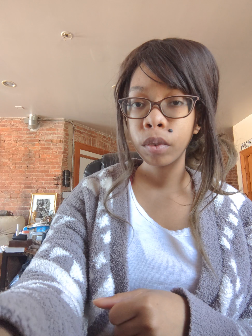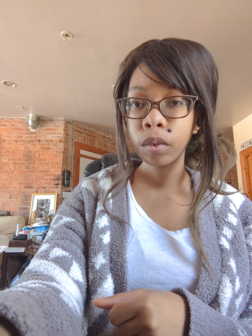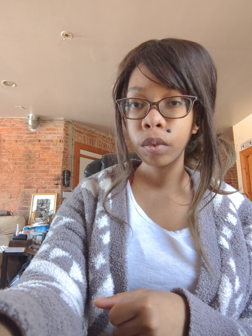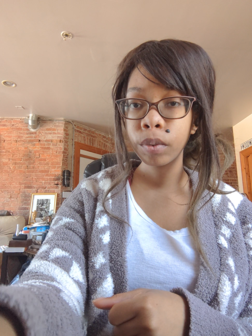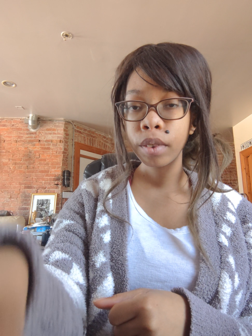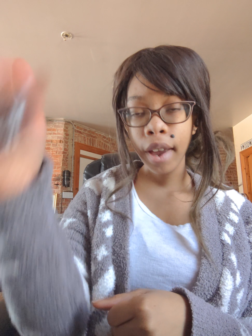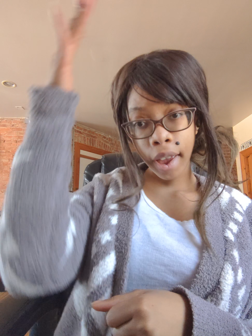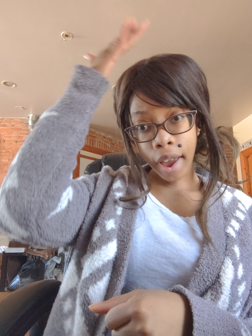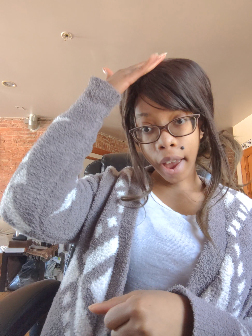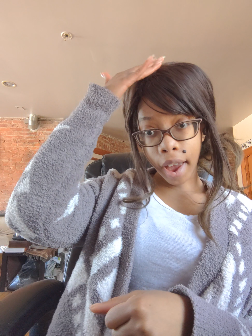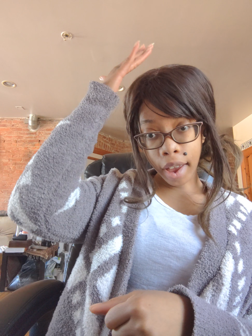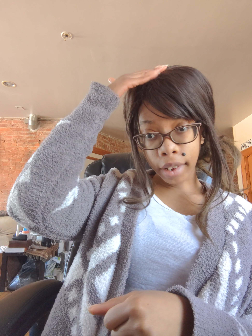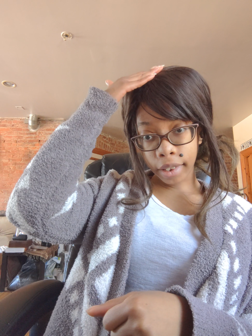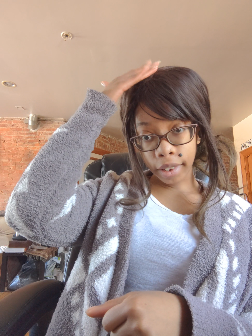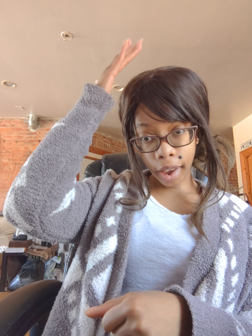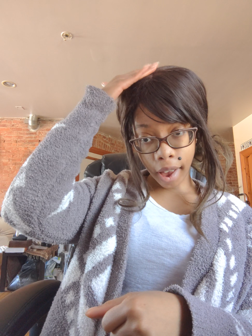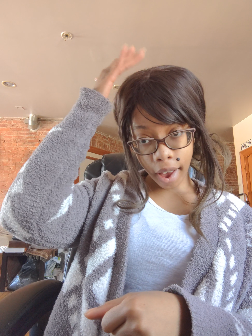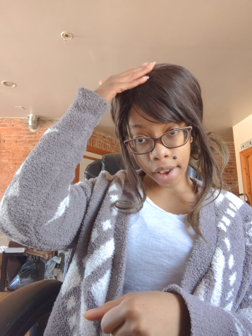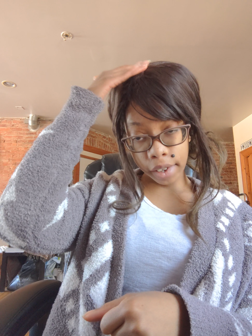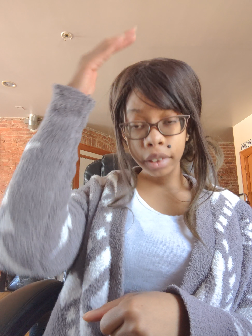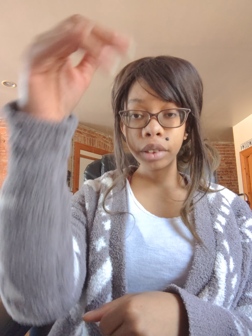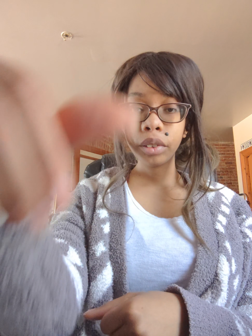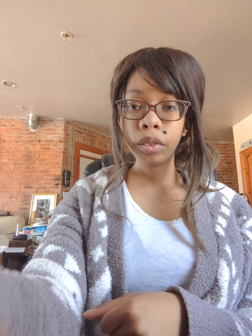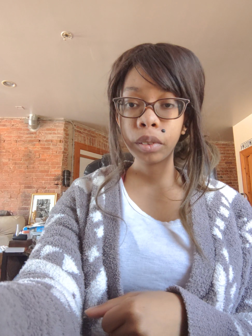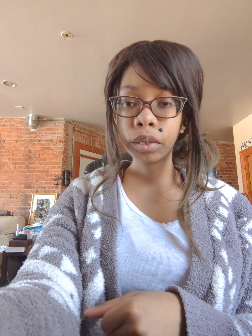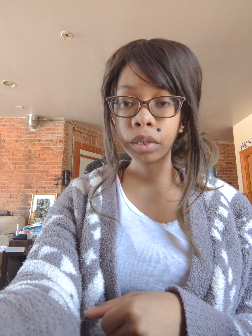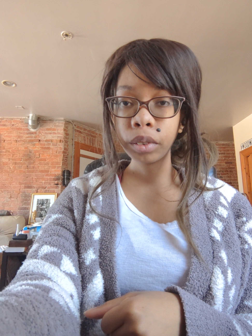hat